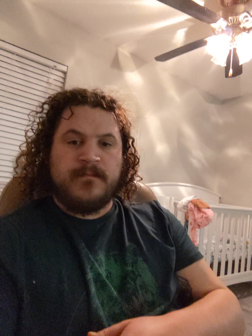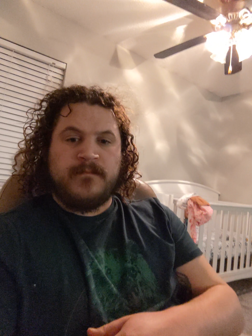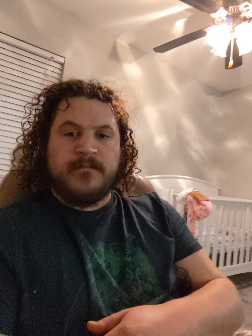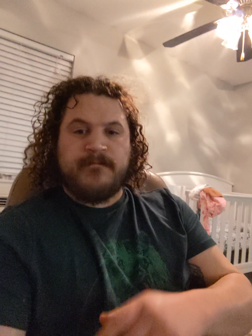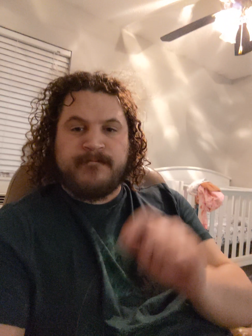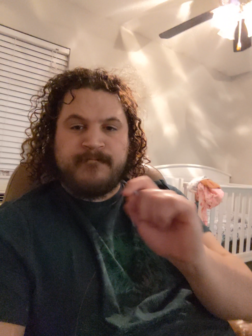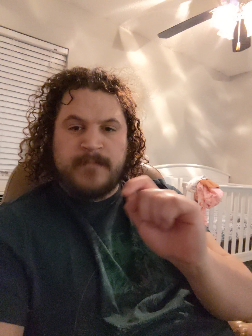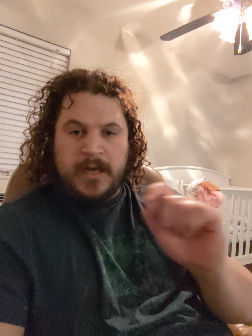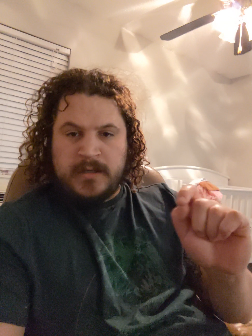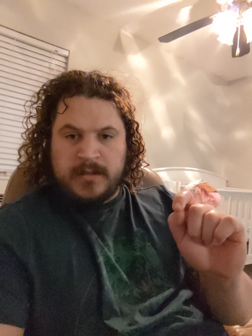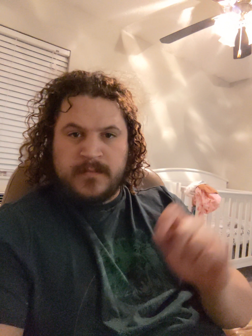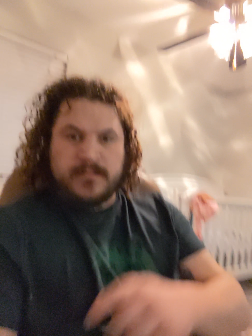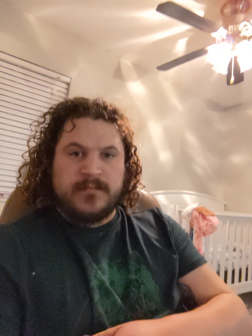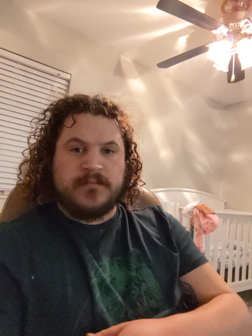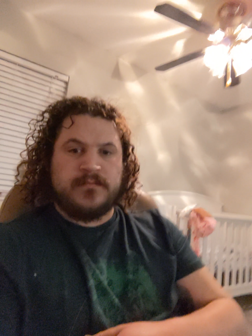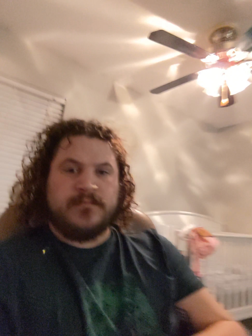pen